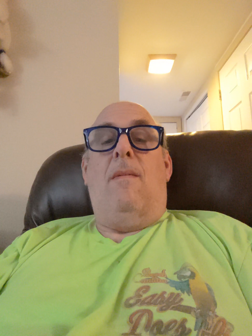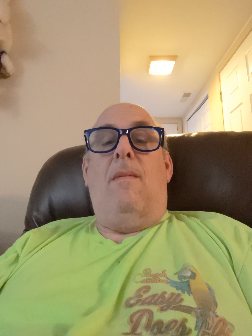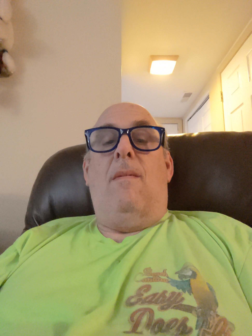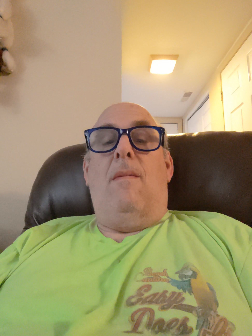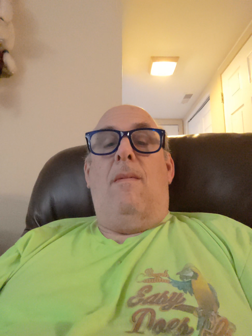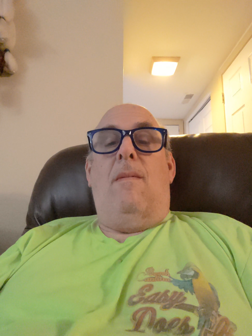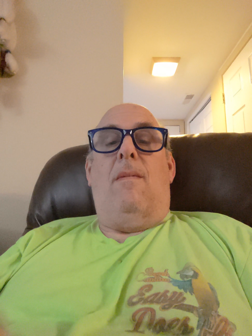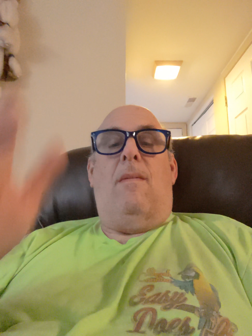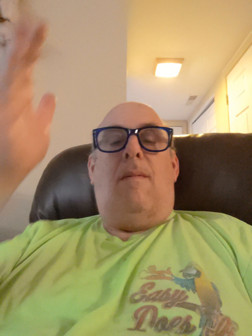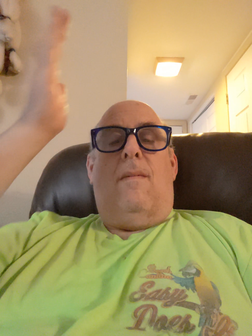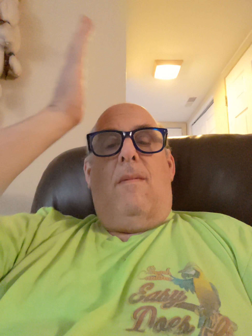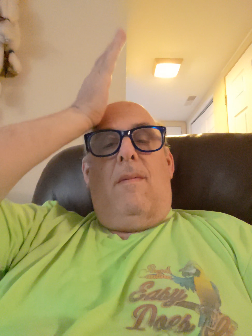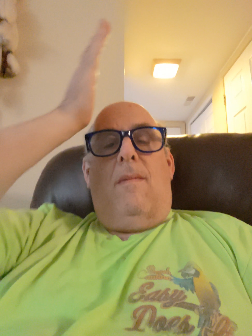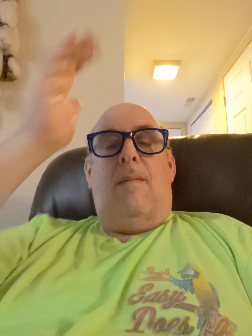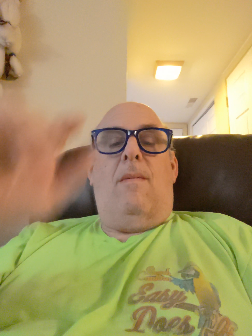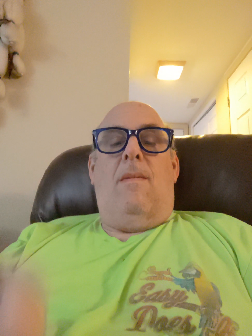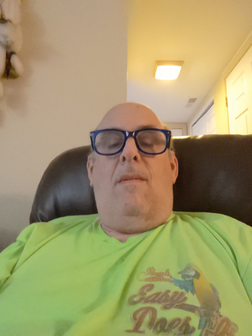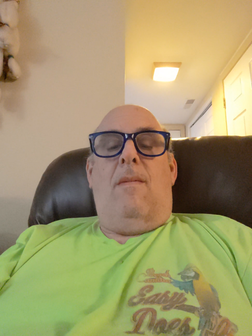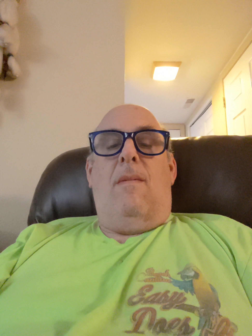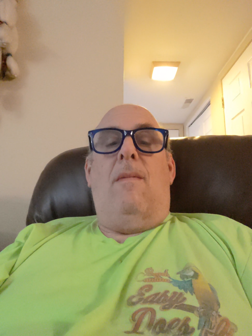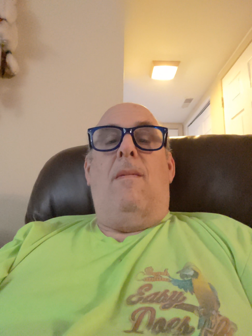garbage